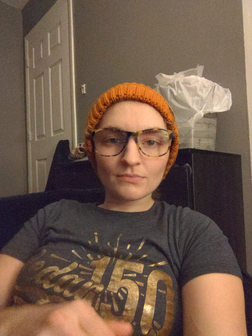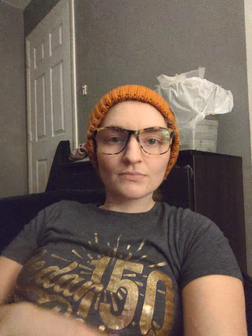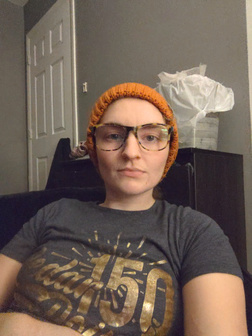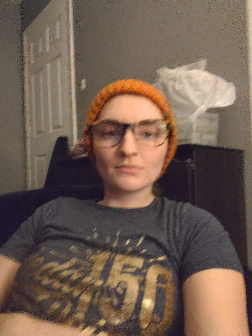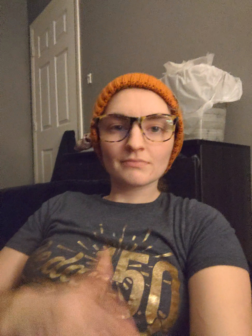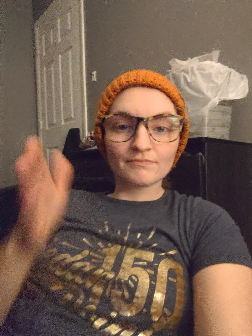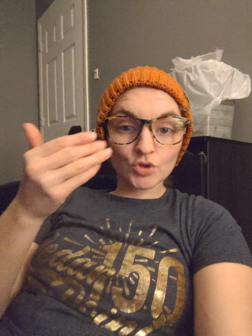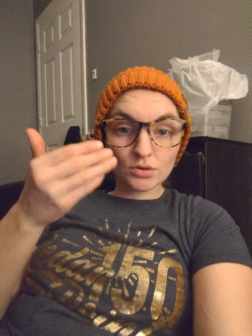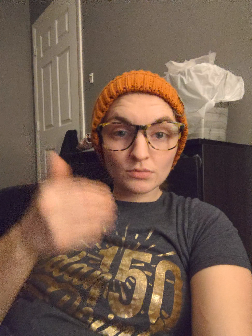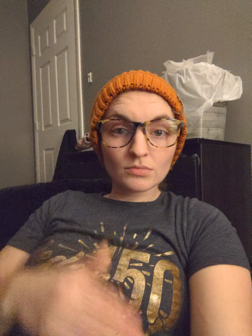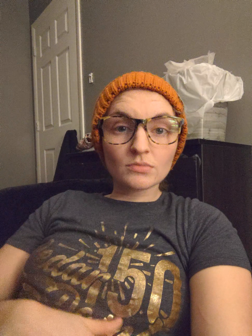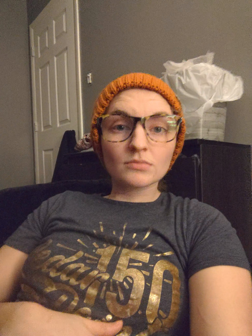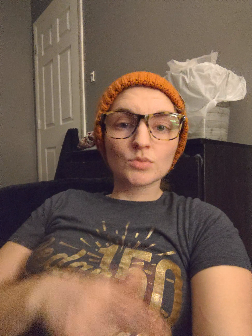flag